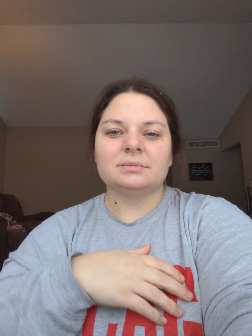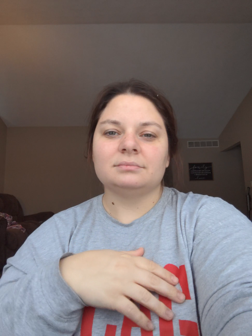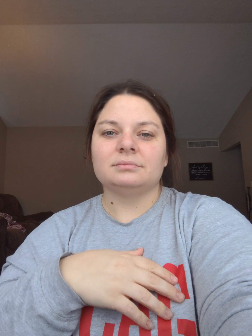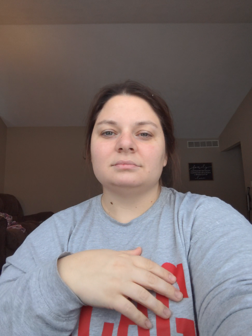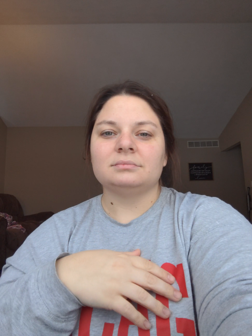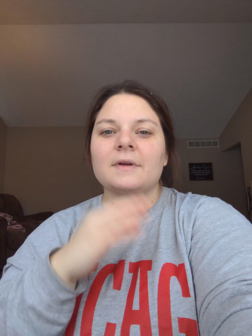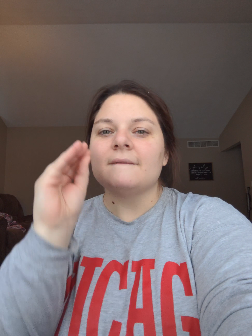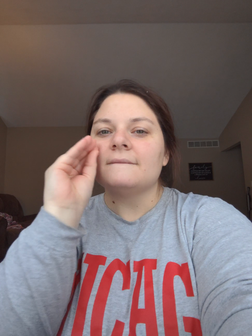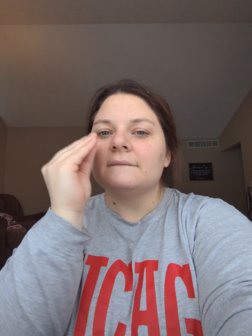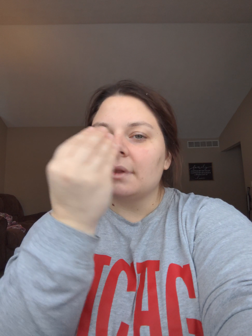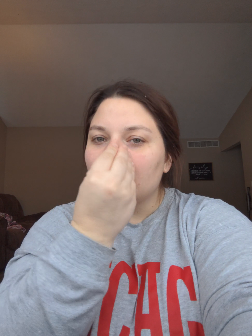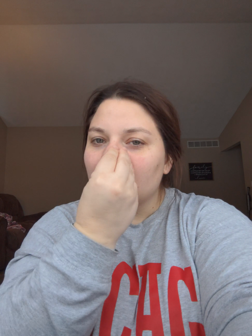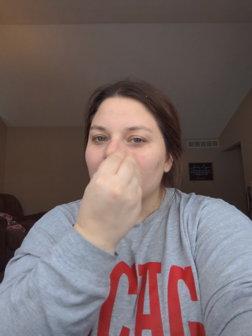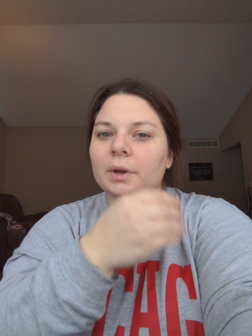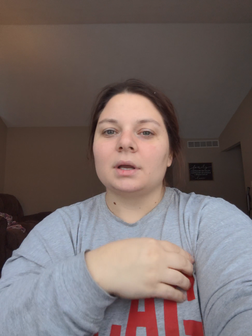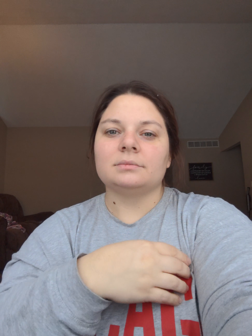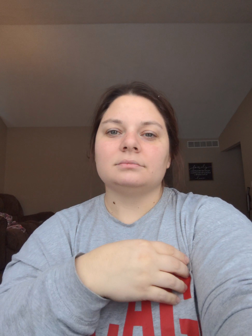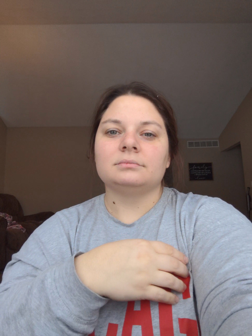flower